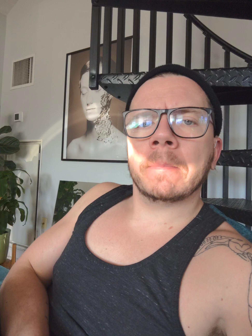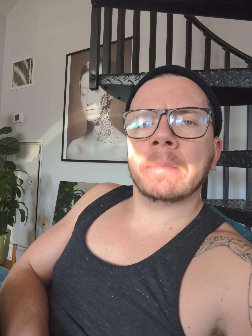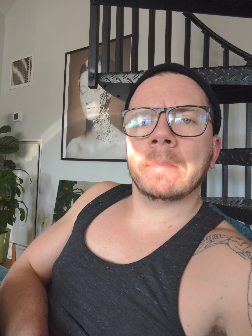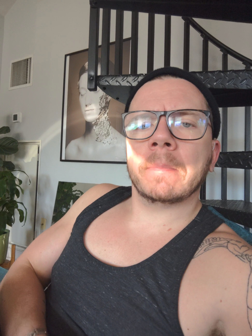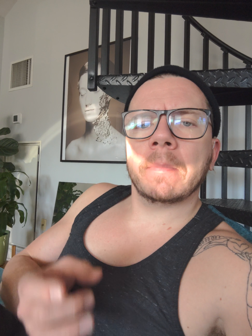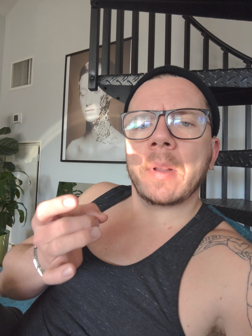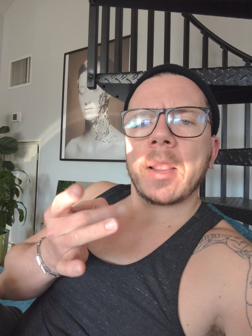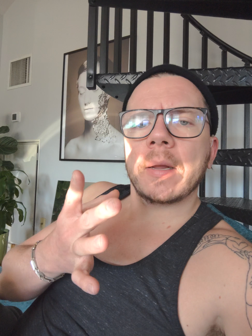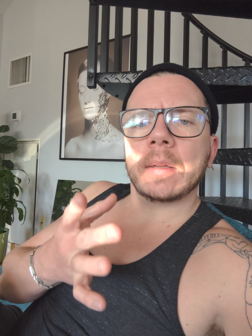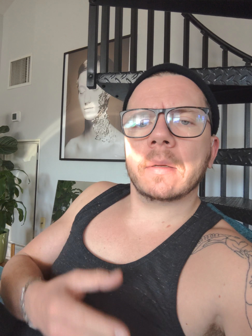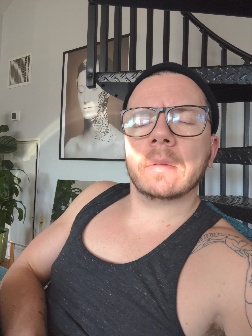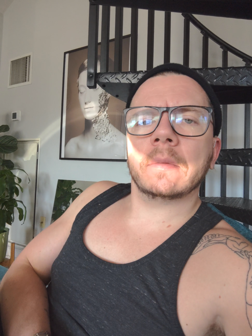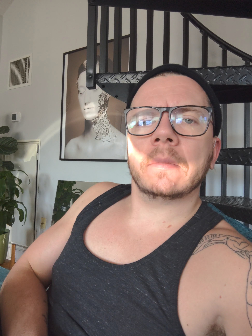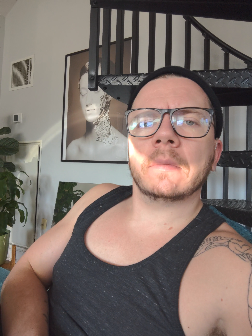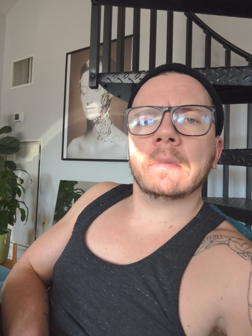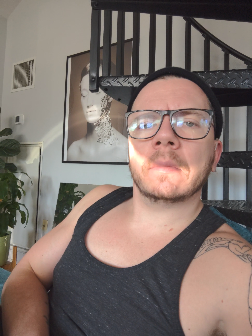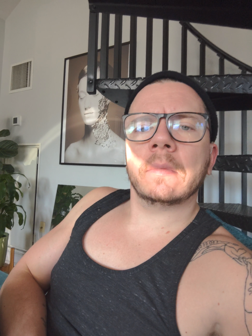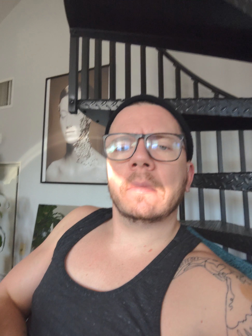hate